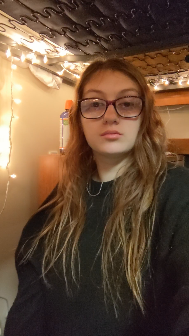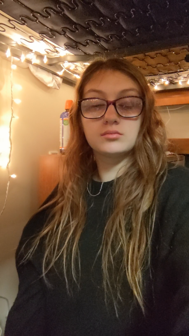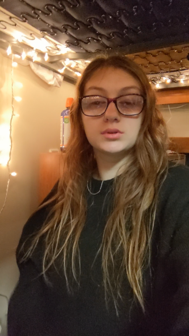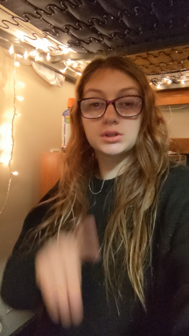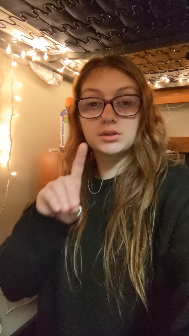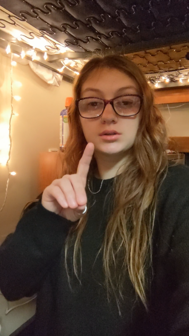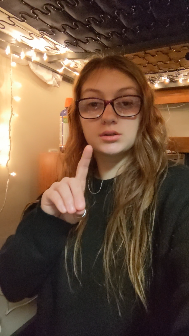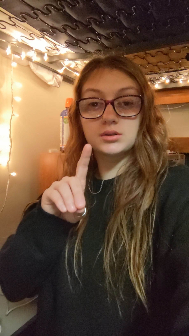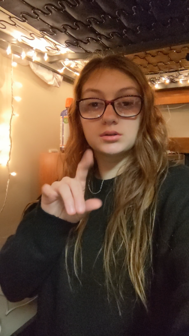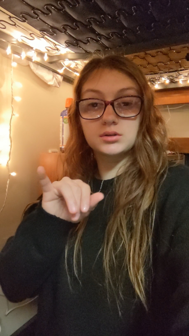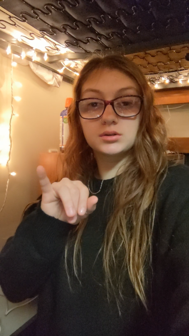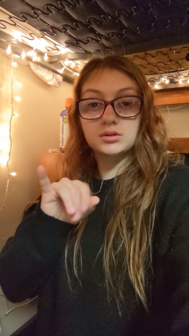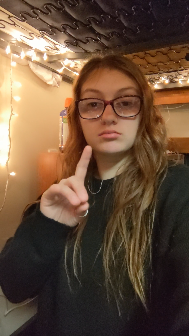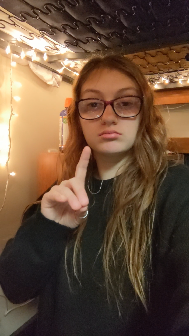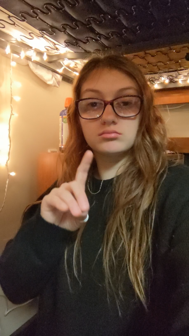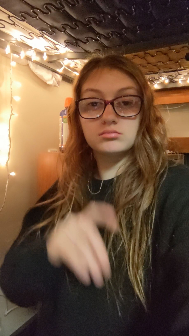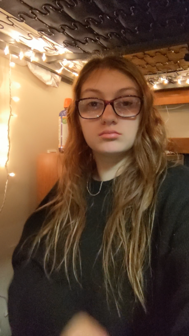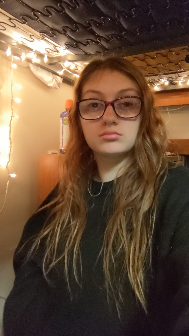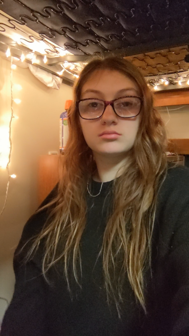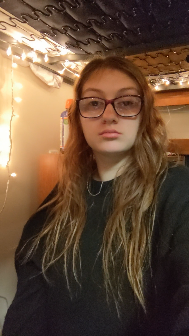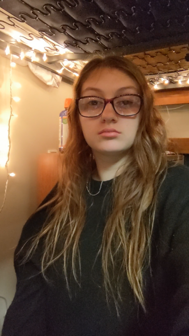did